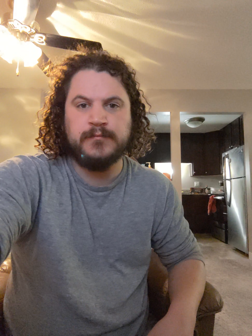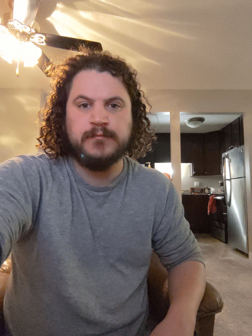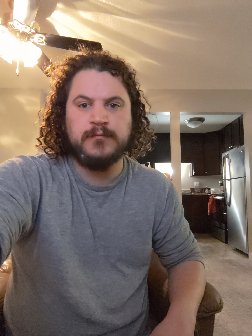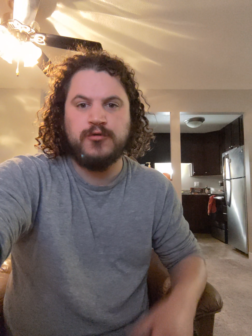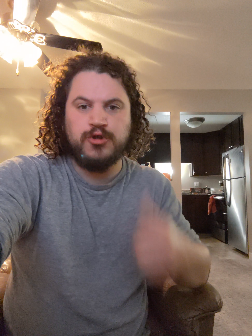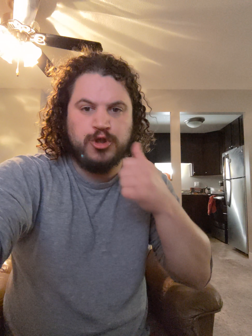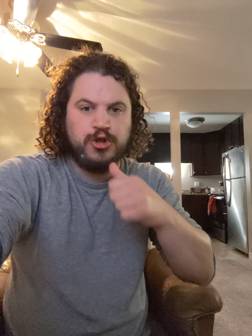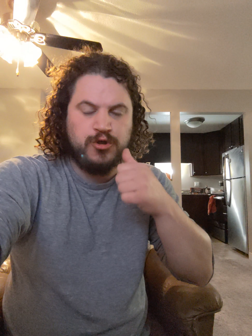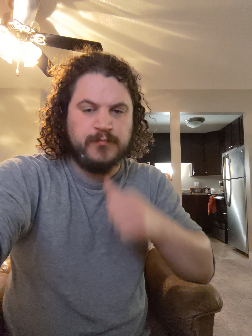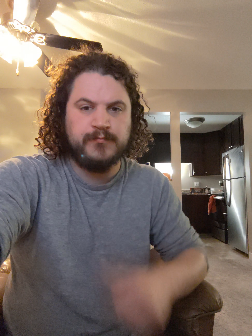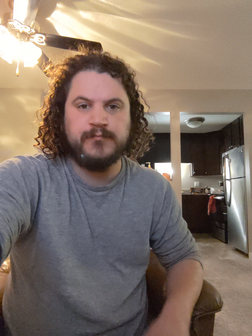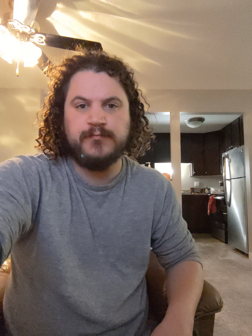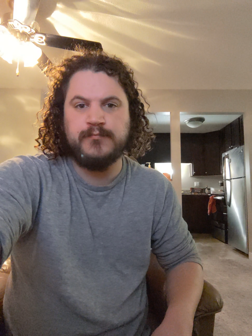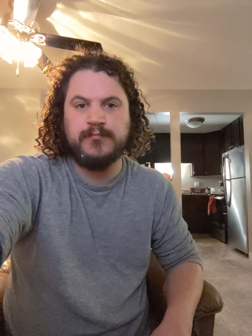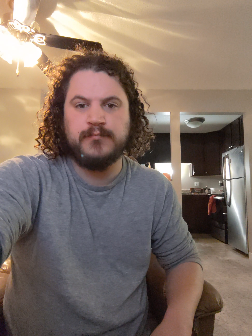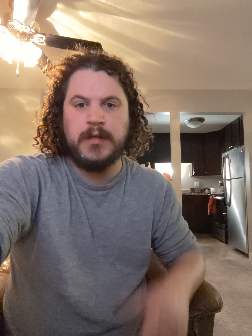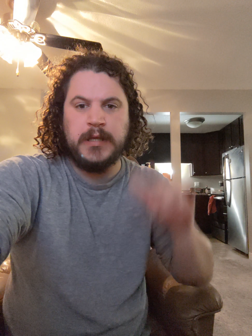girl